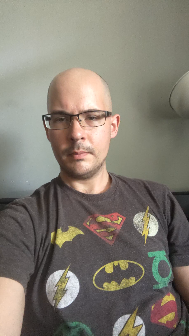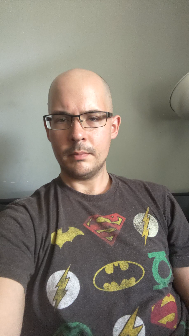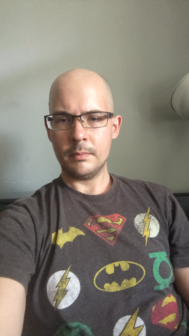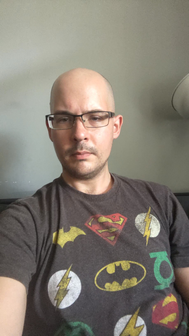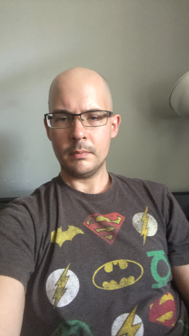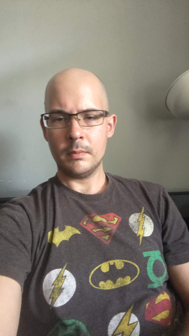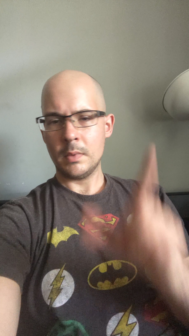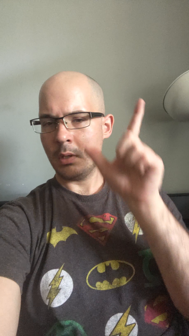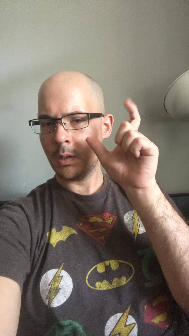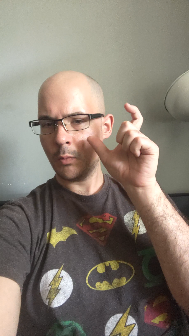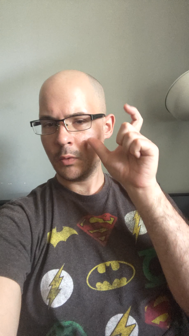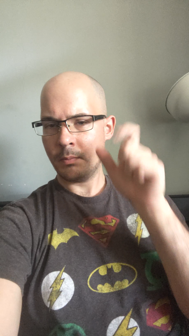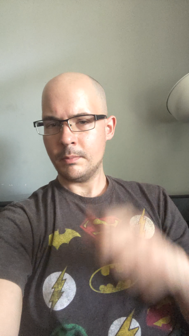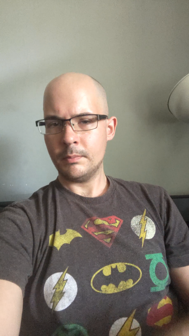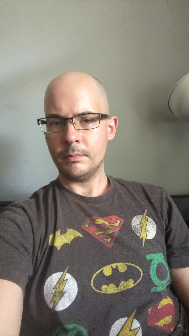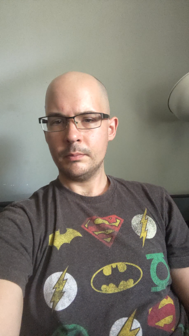camera